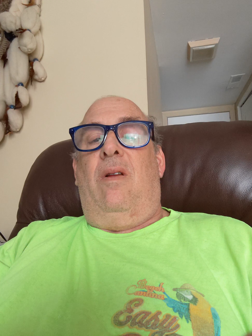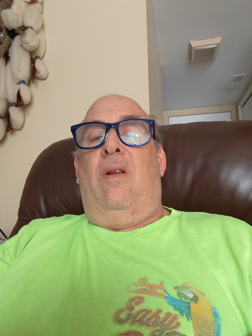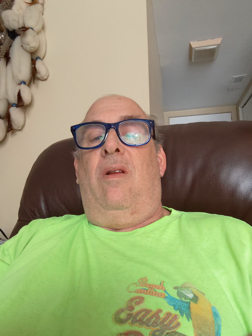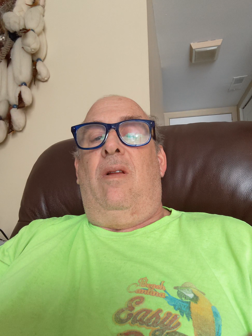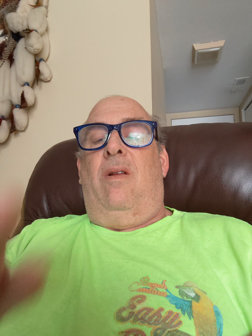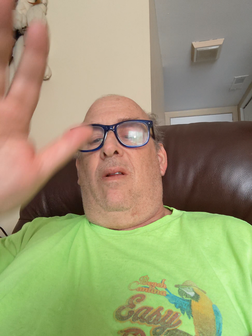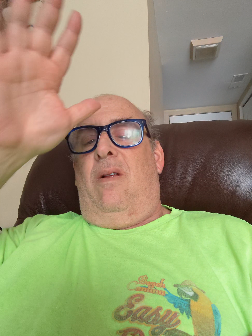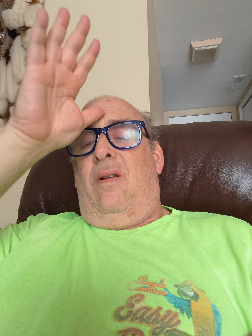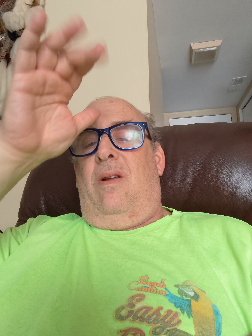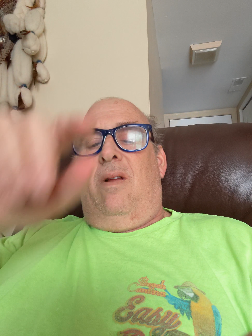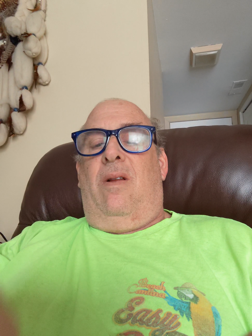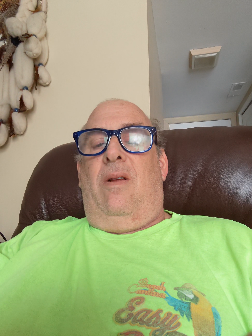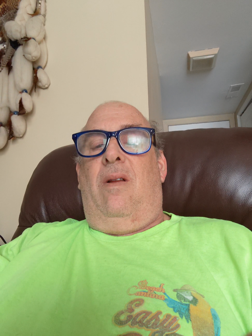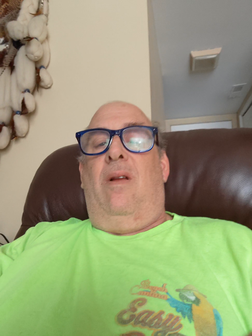dad